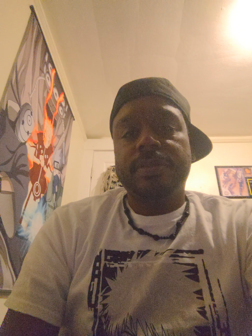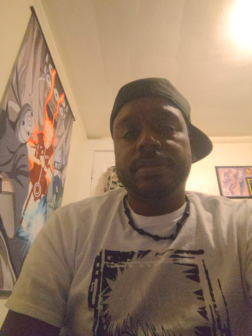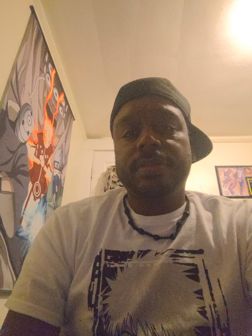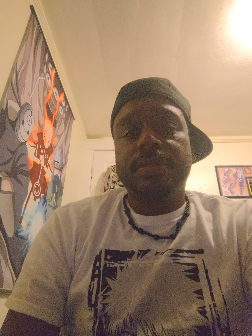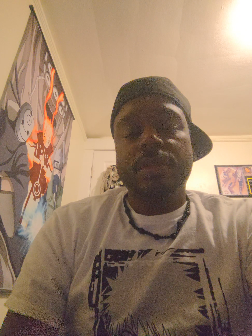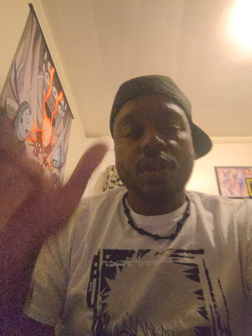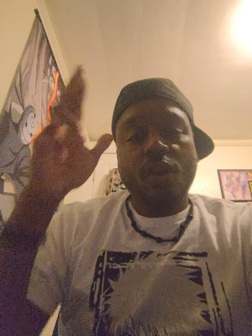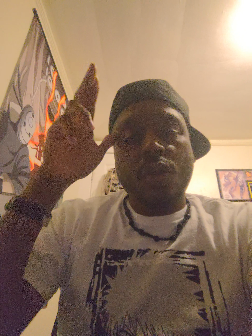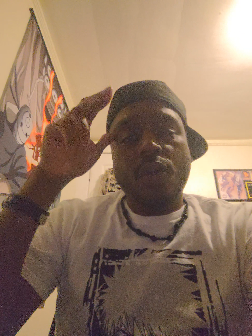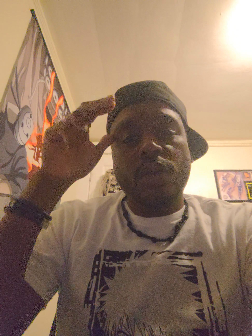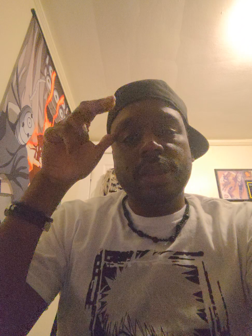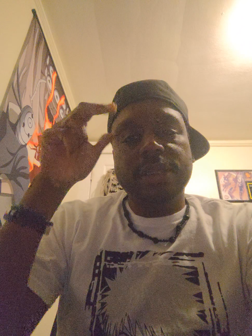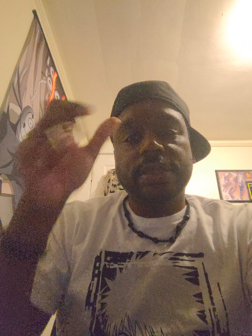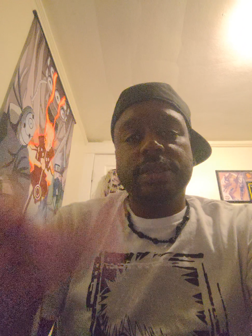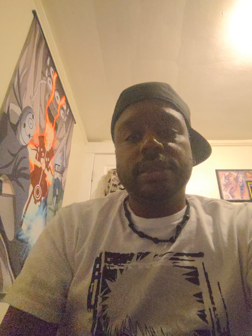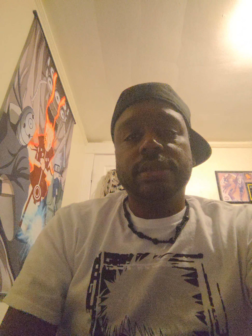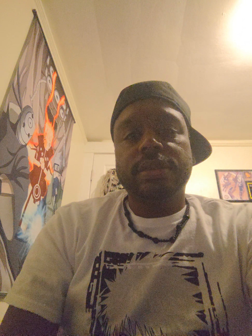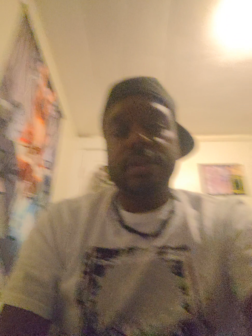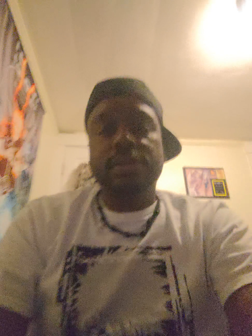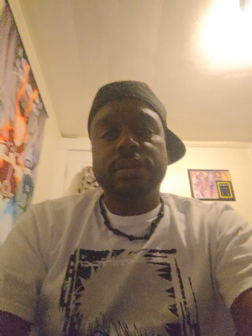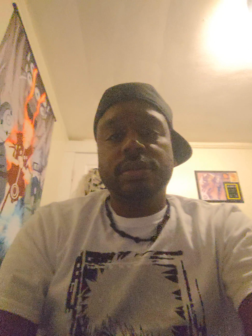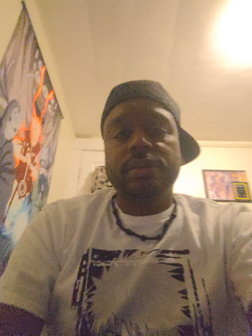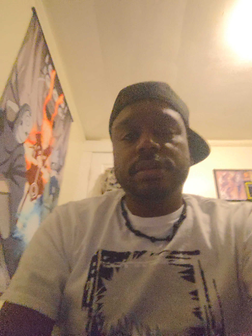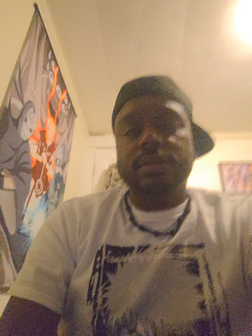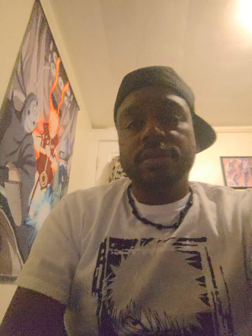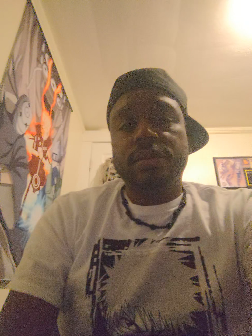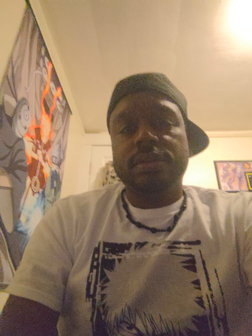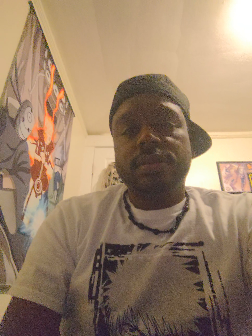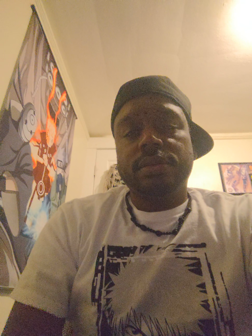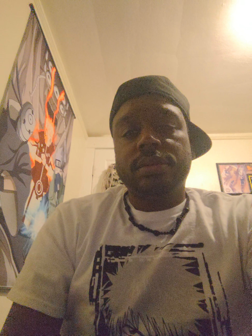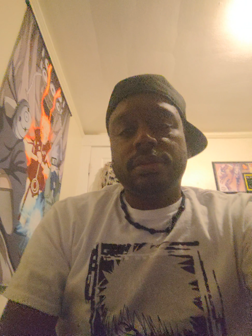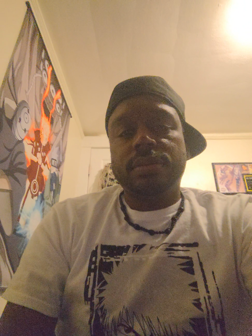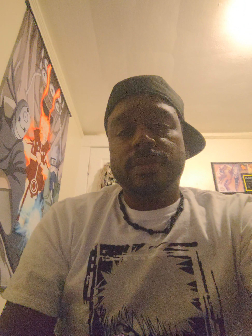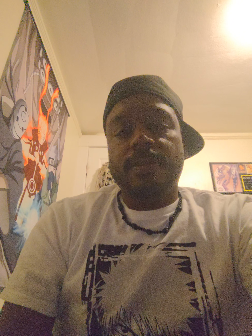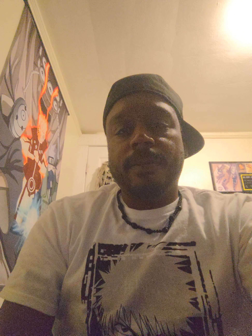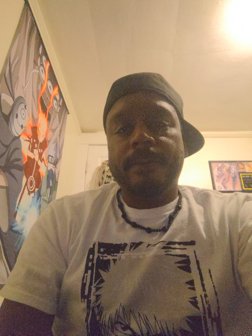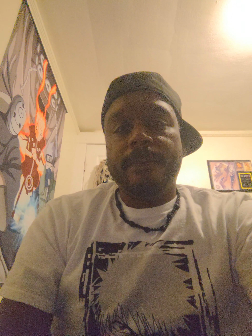horse